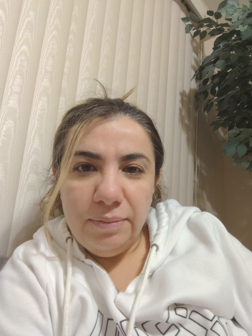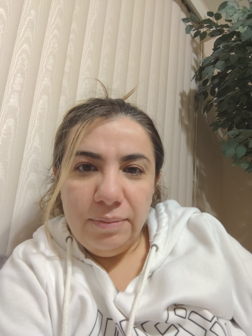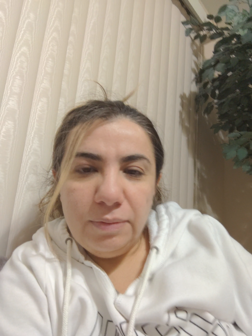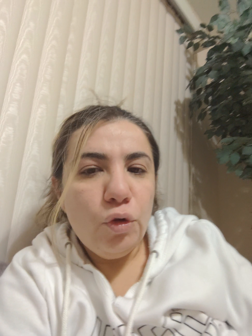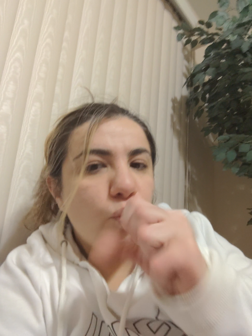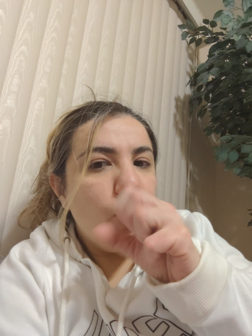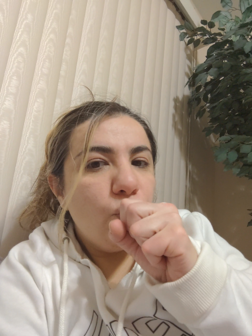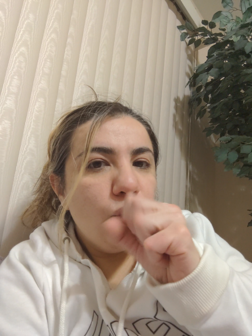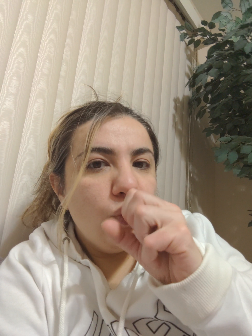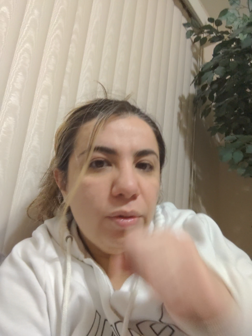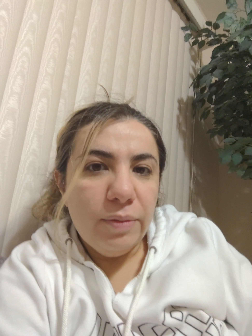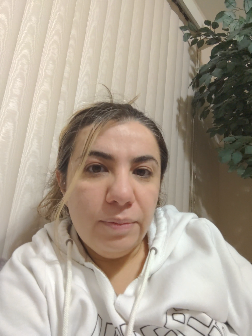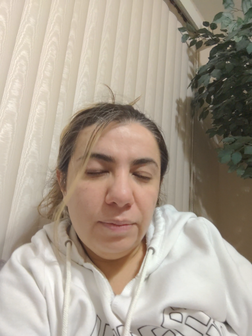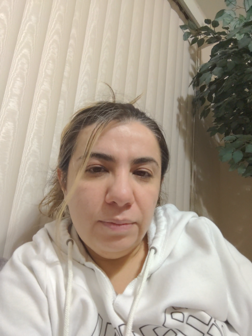orange